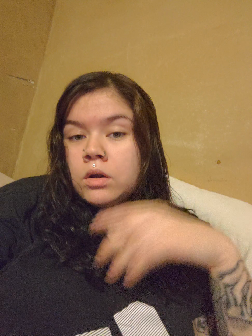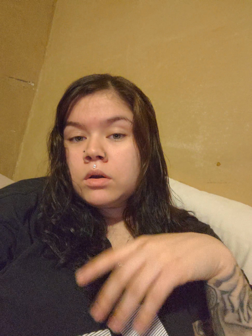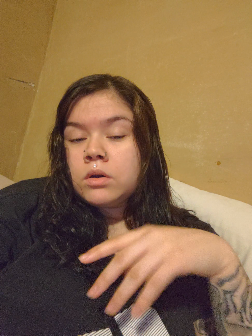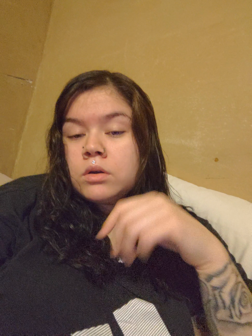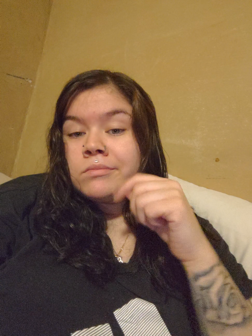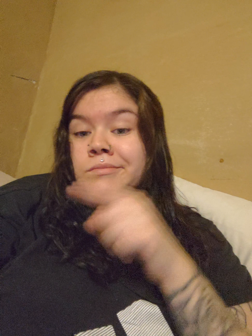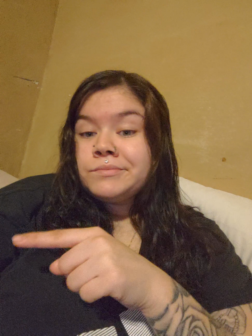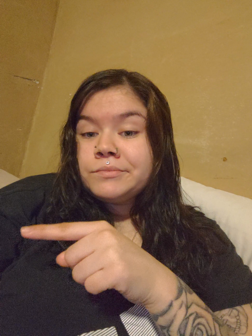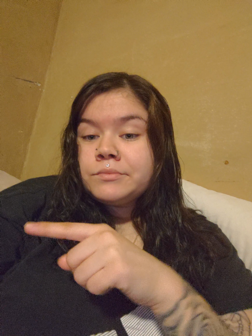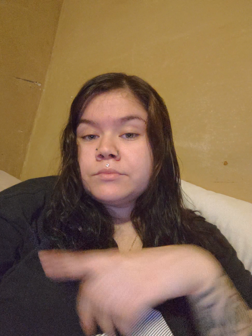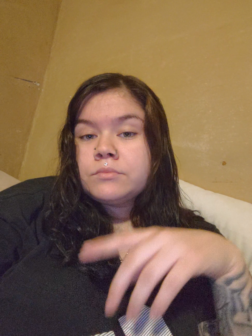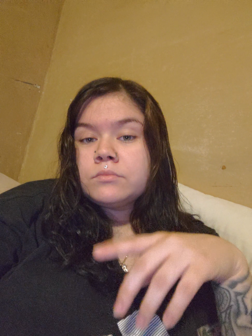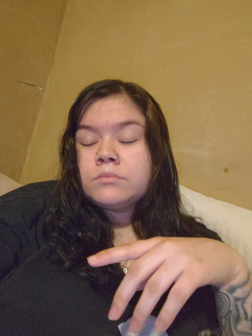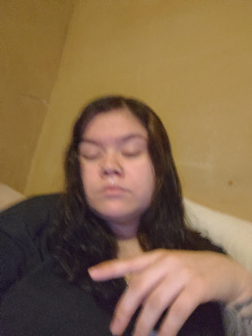he/she/it